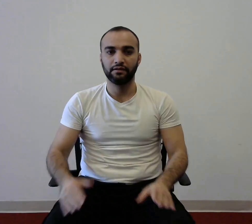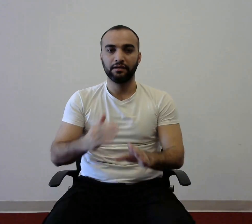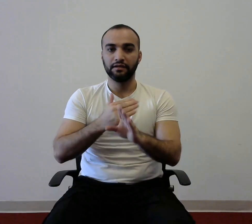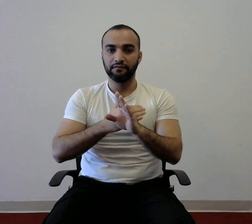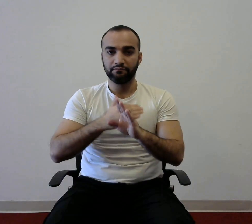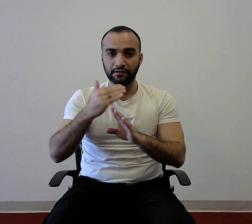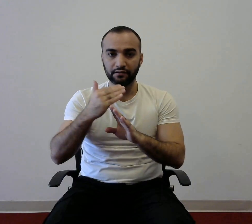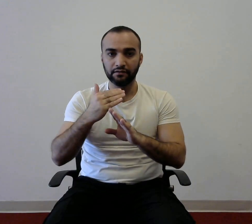uğur